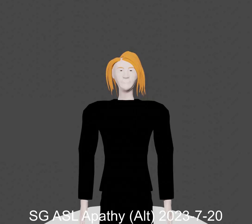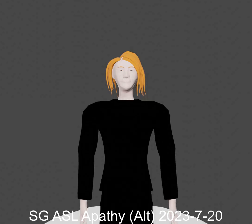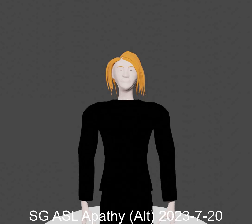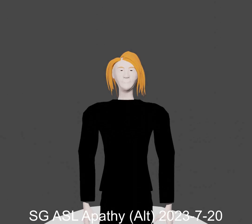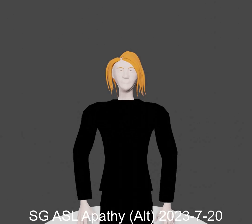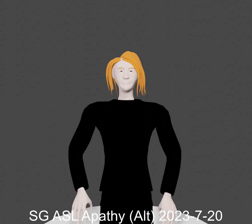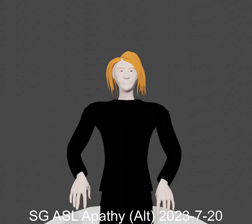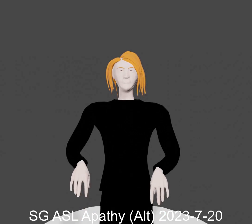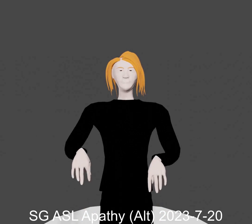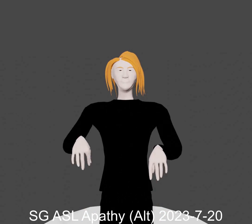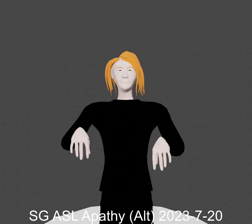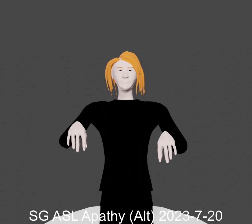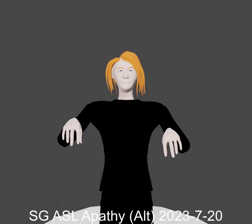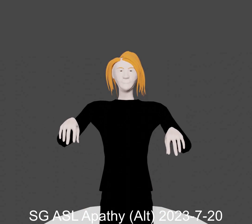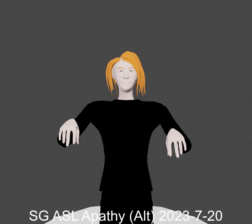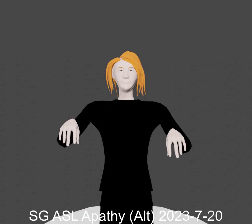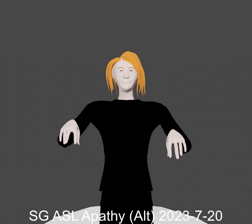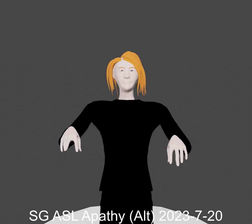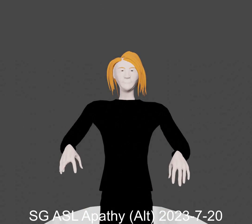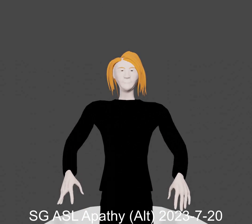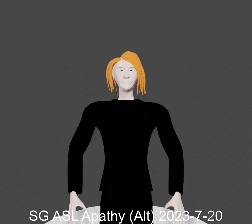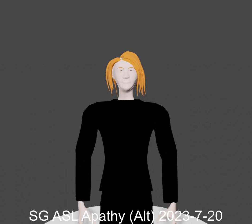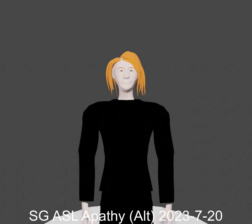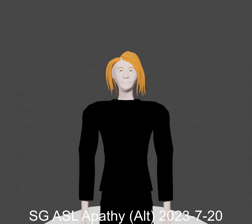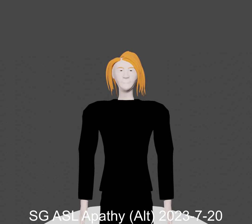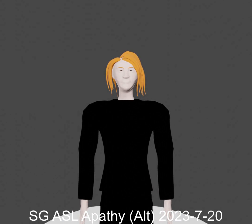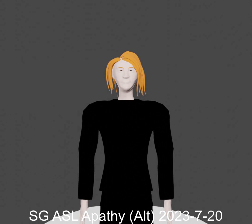Apathy